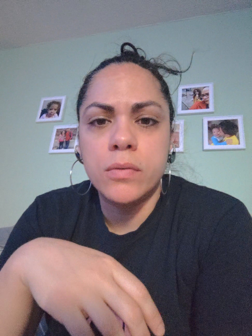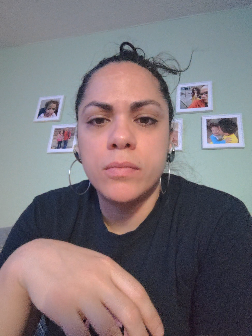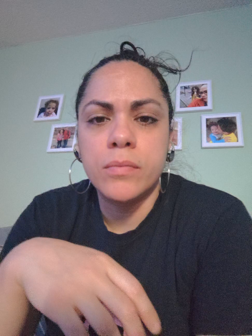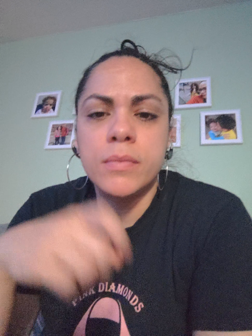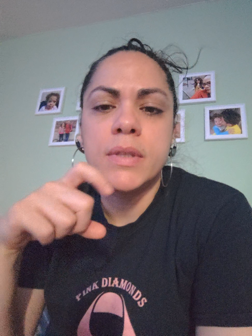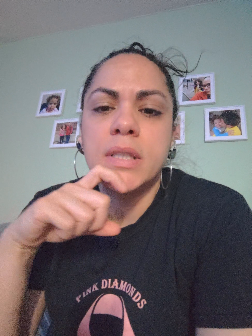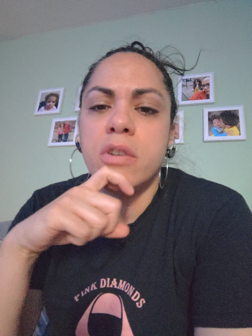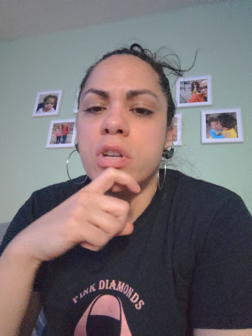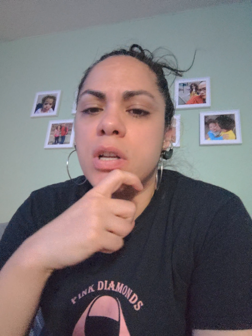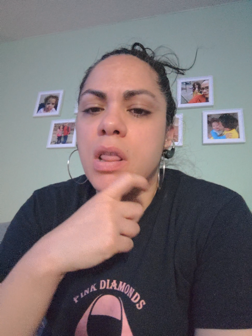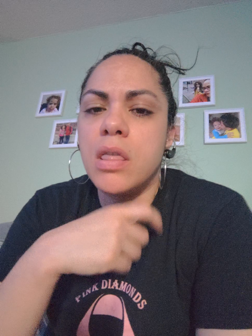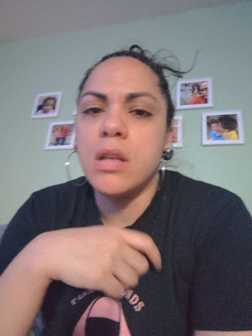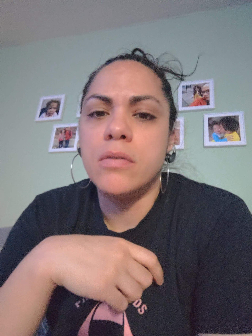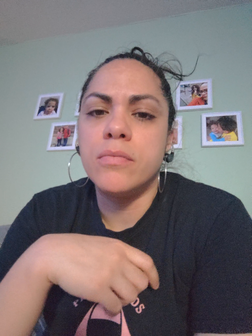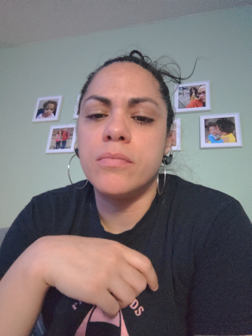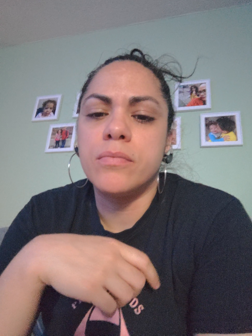cereal